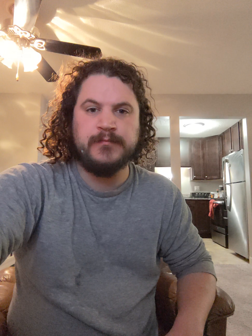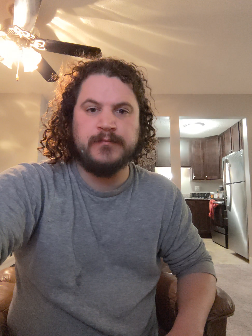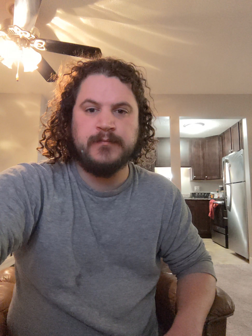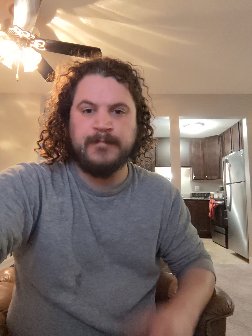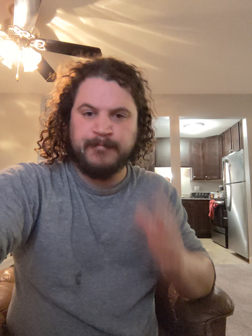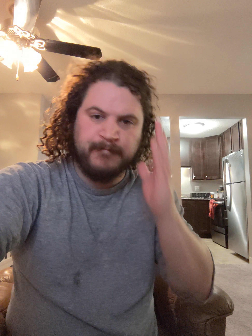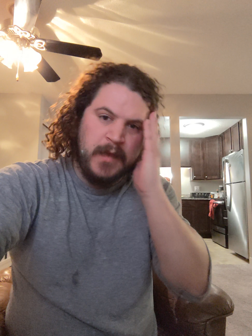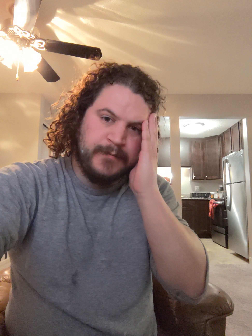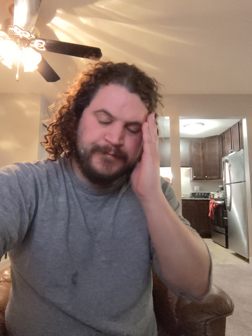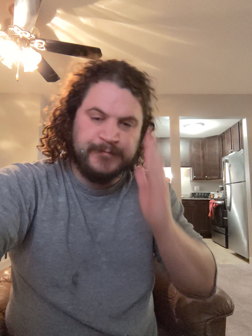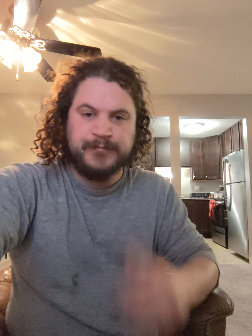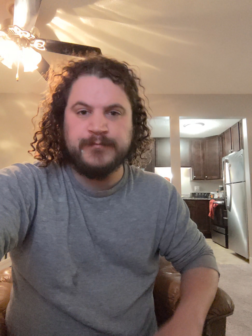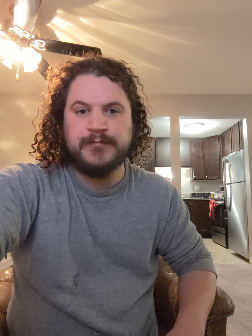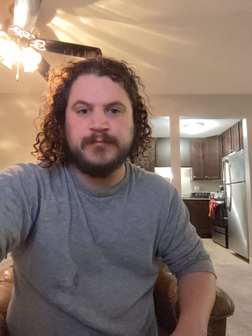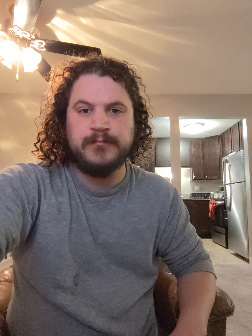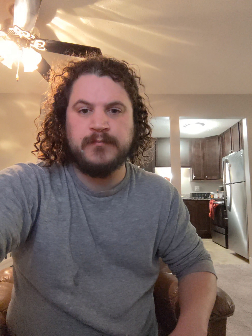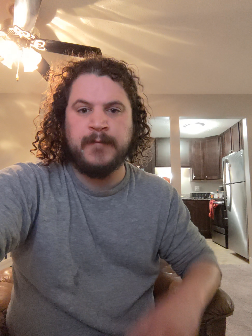bed